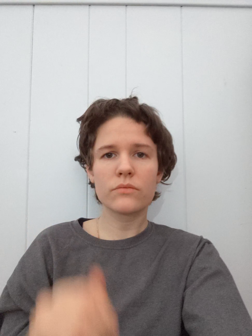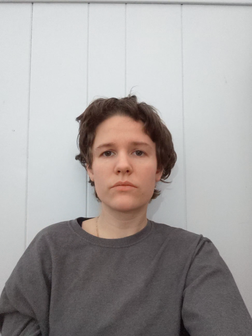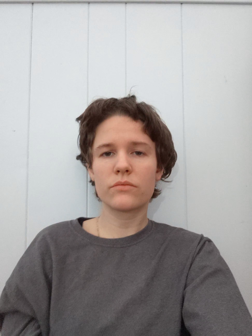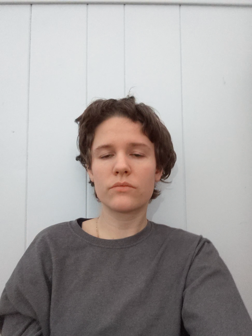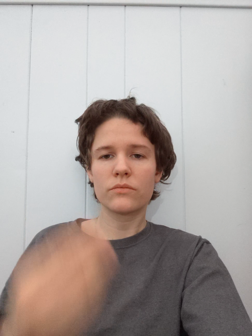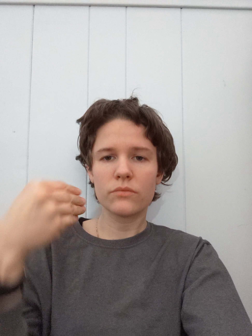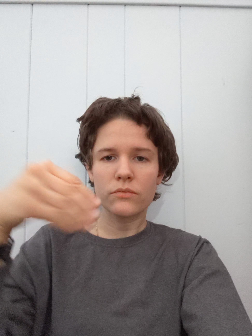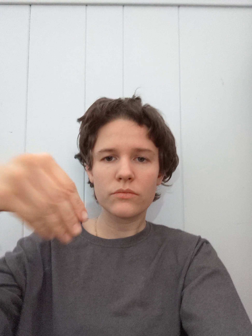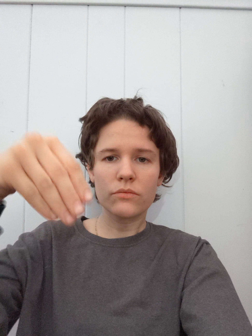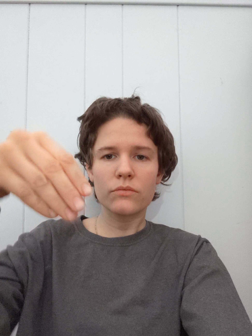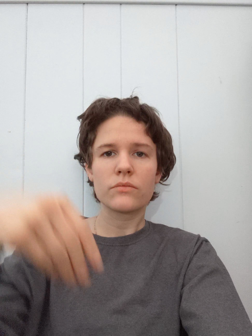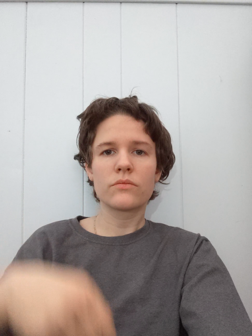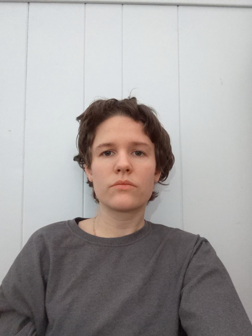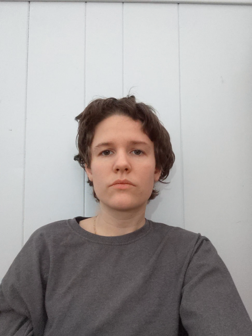store